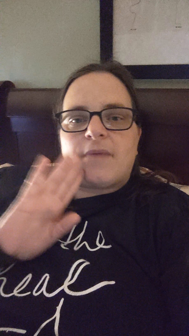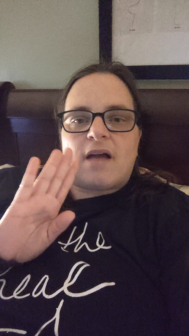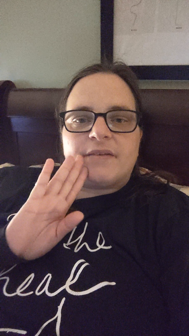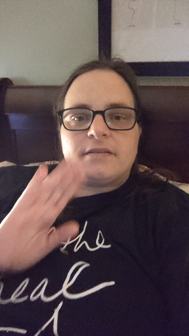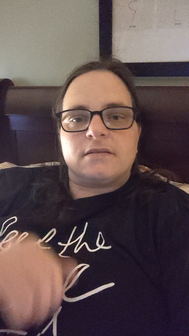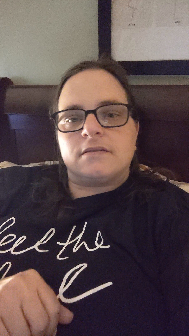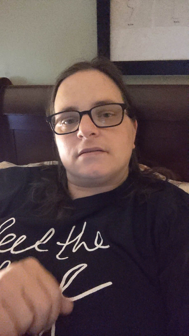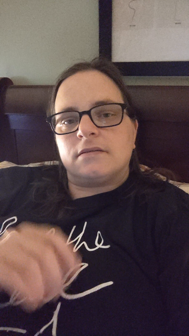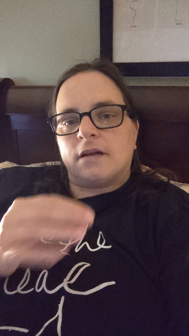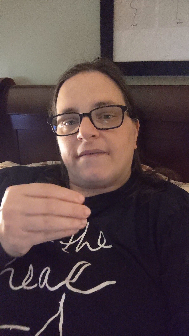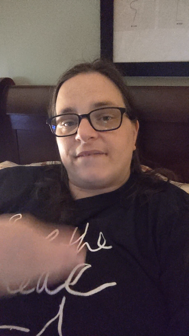feed